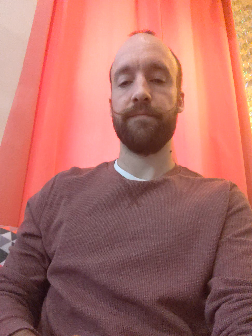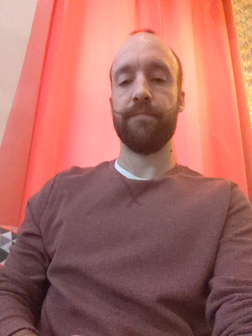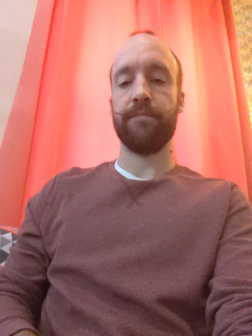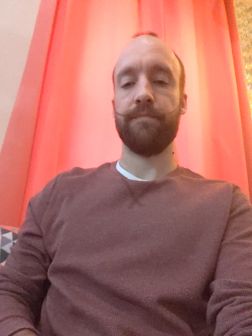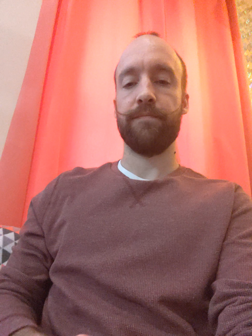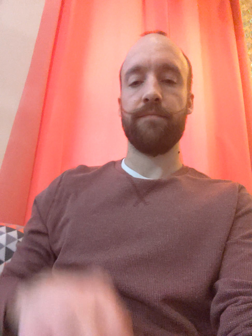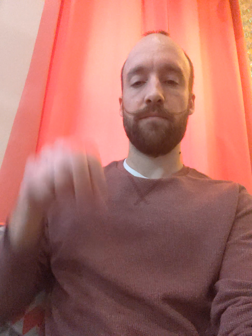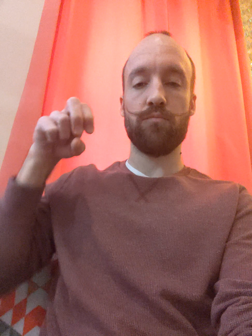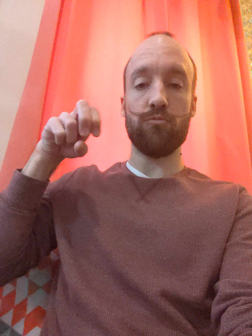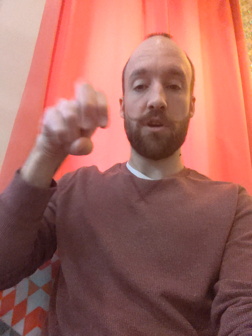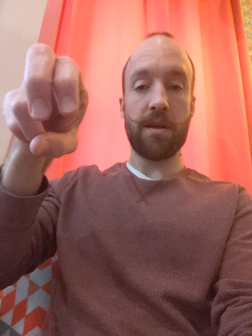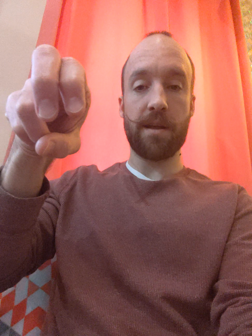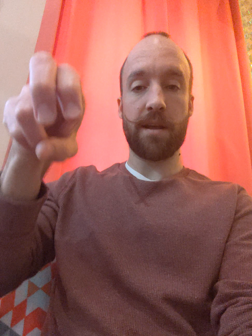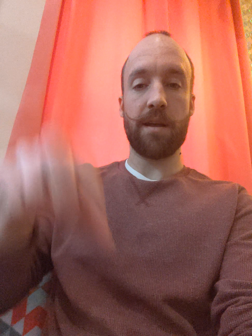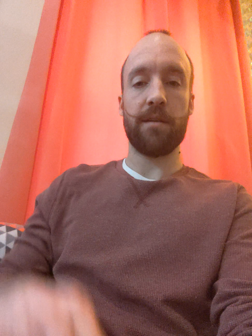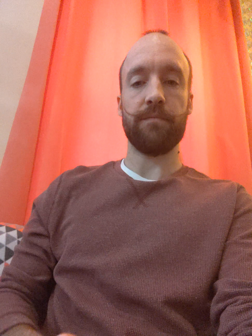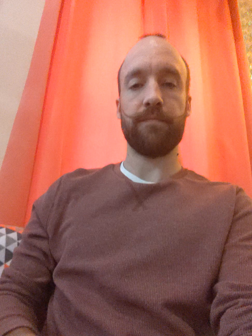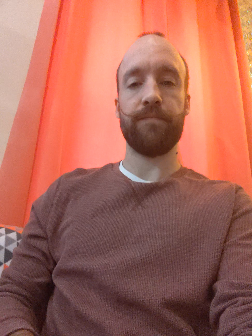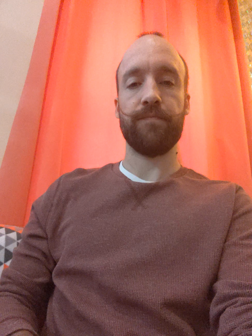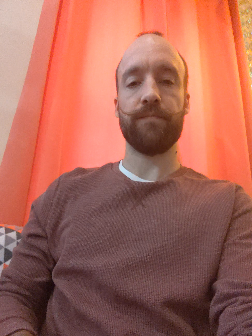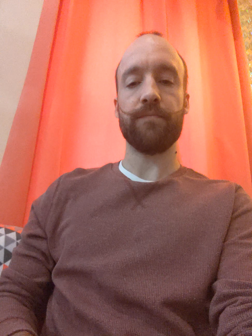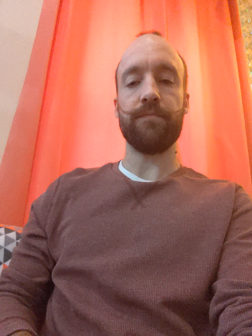ride